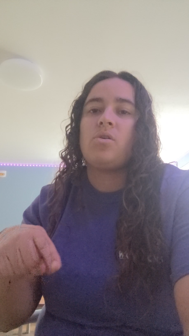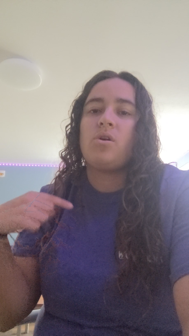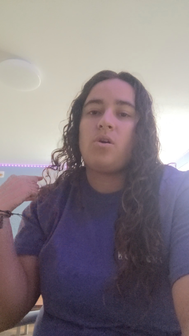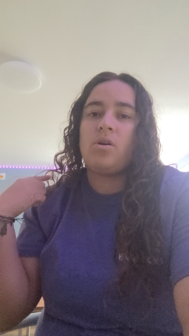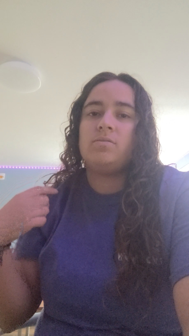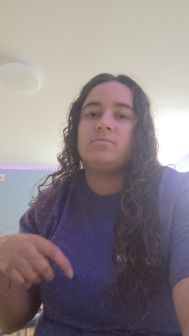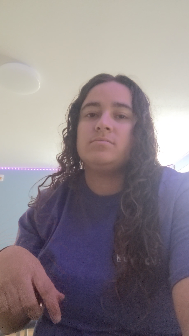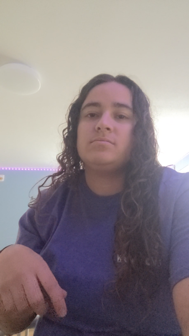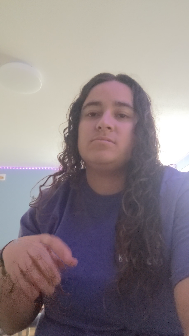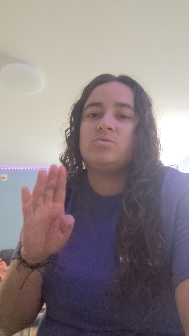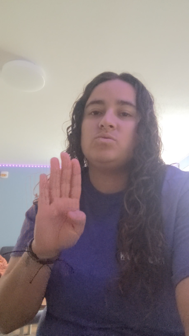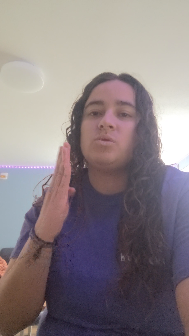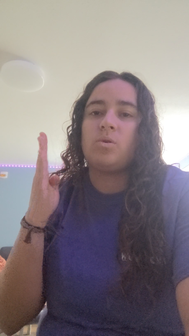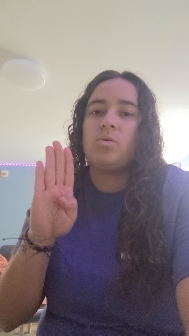door